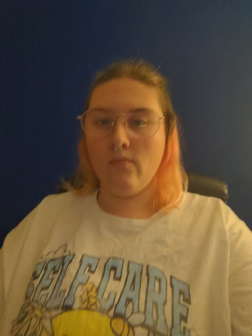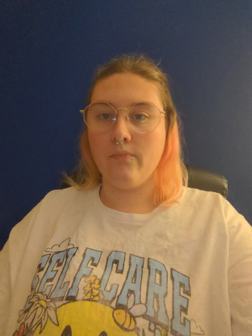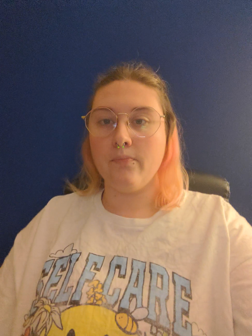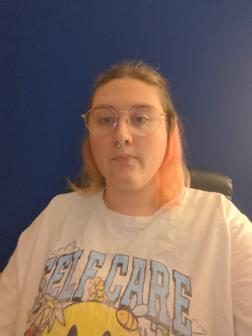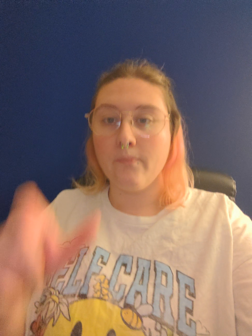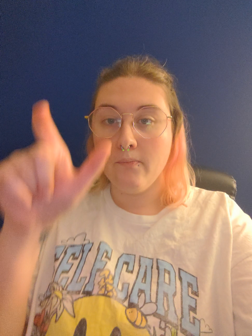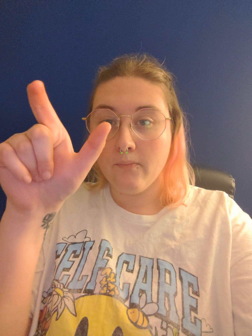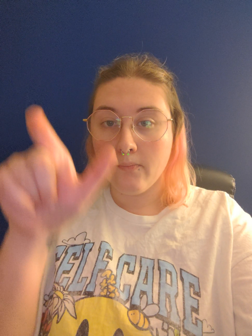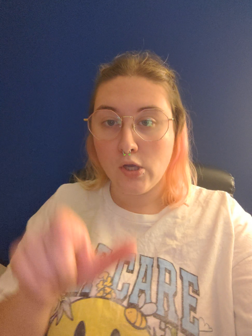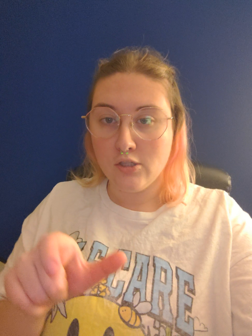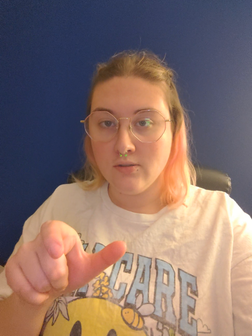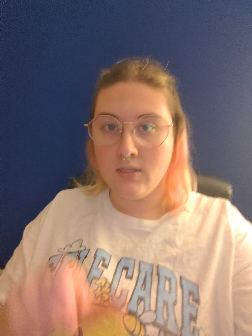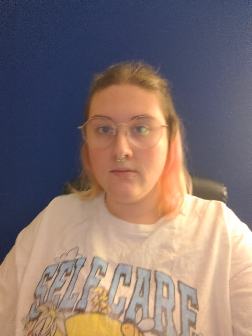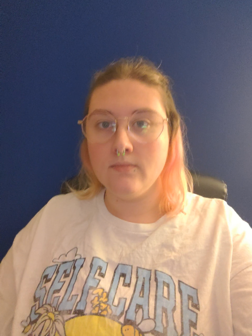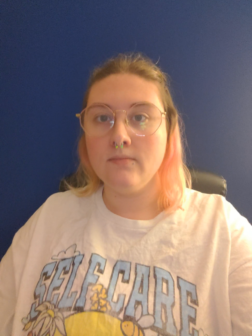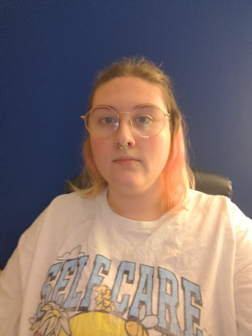person